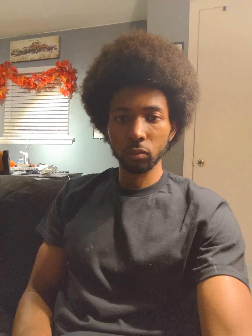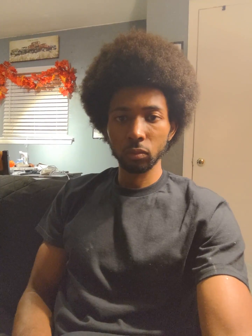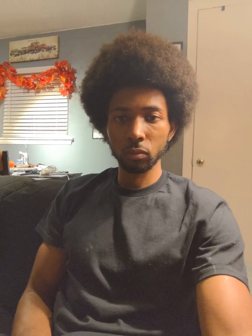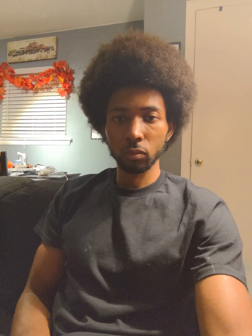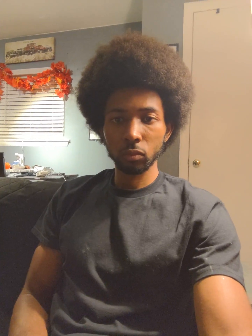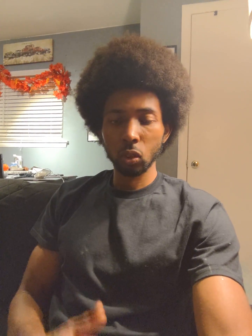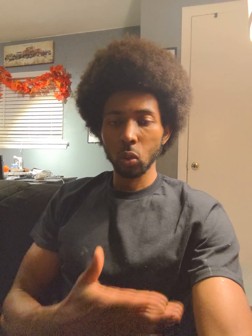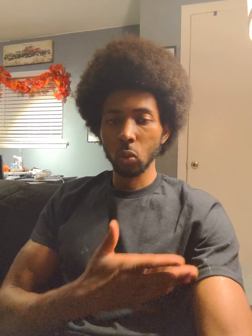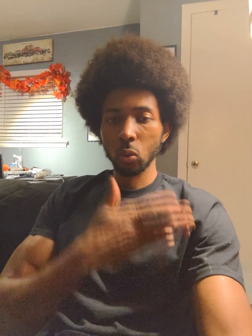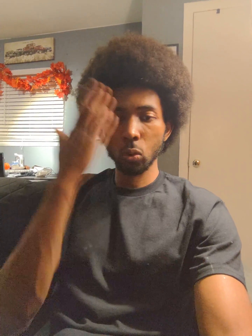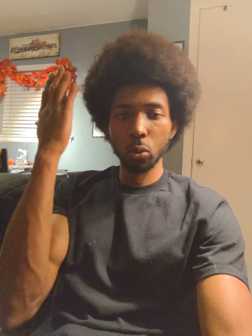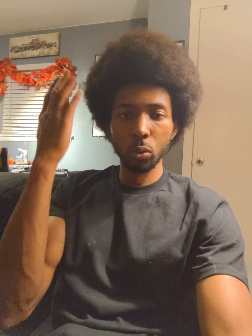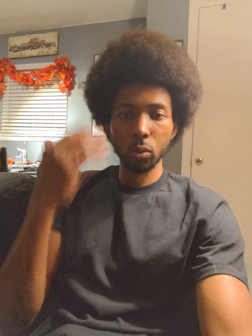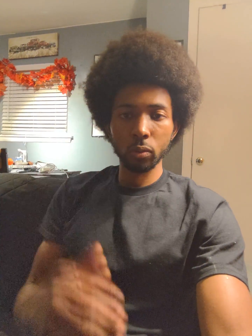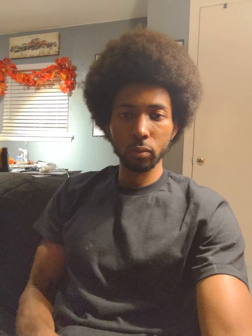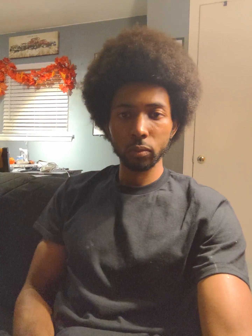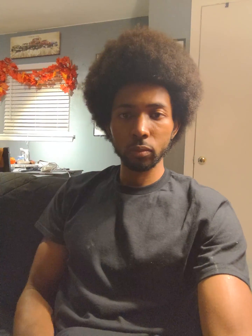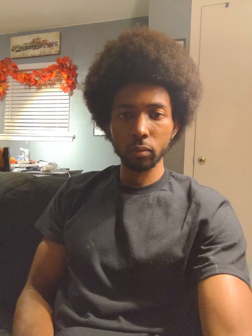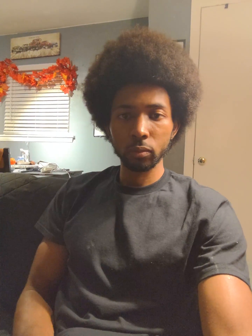all gone